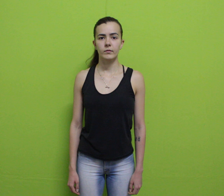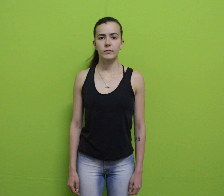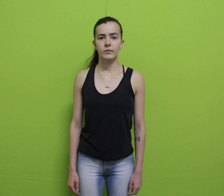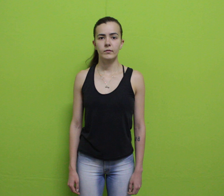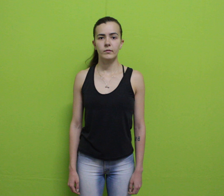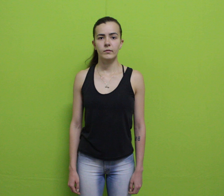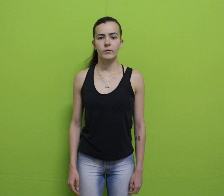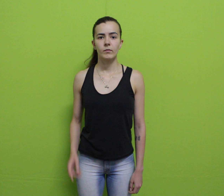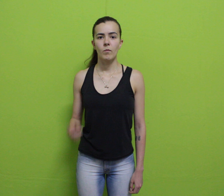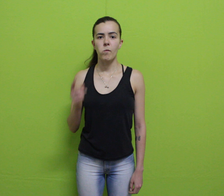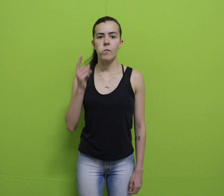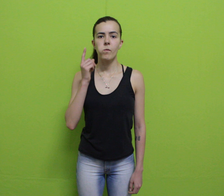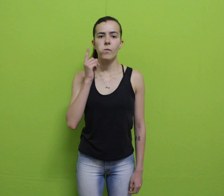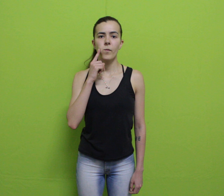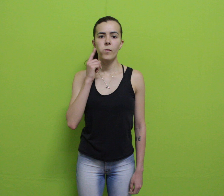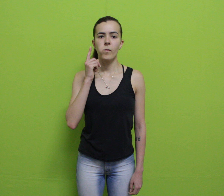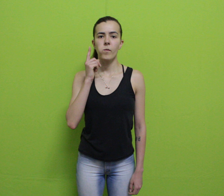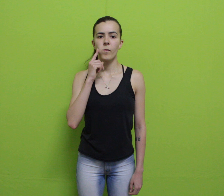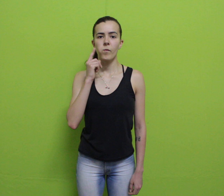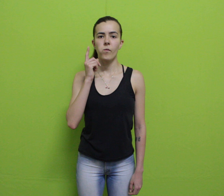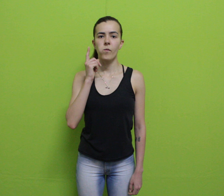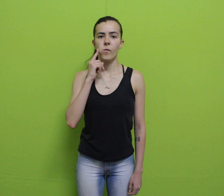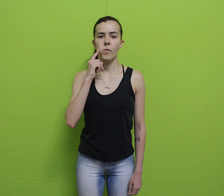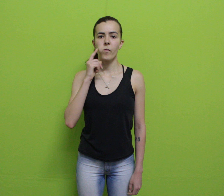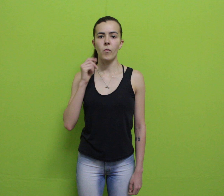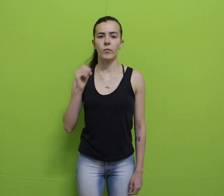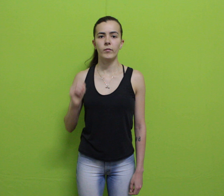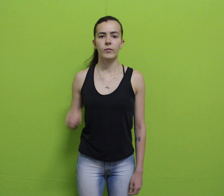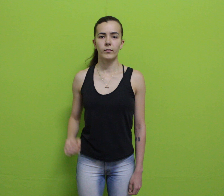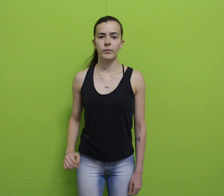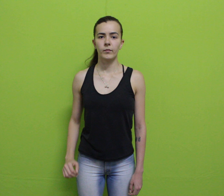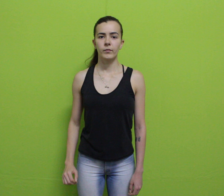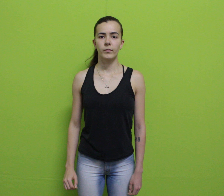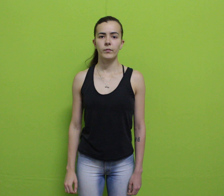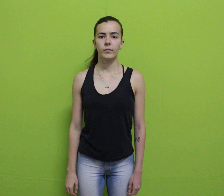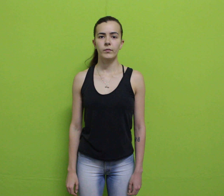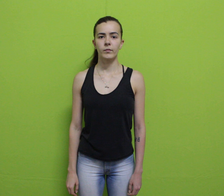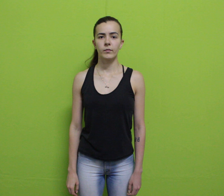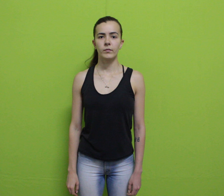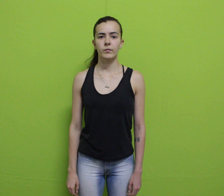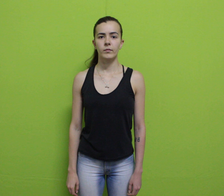bala